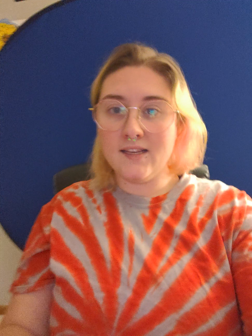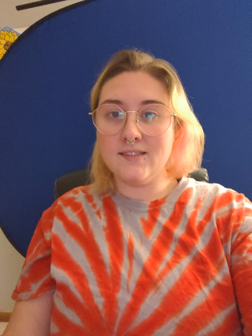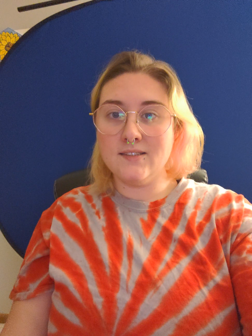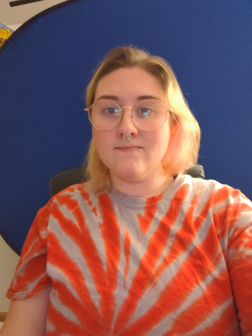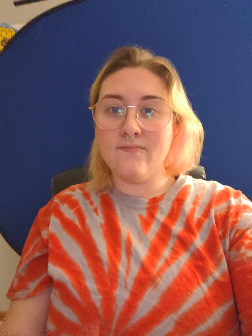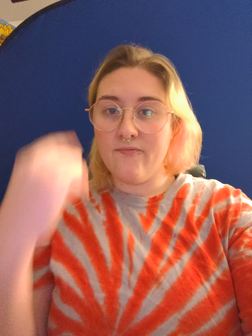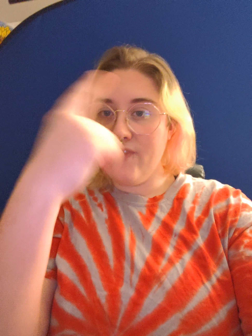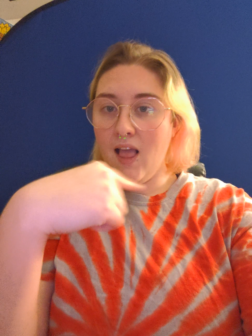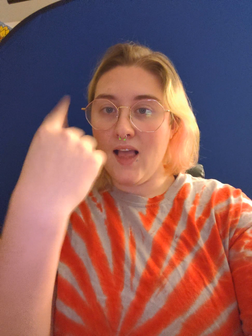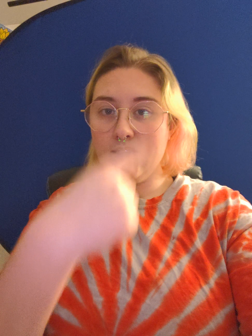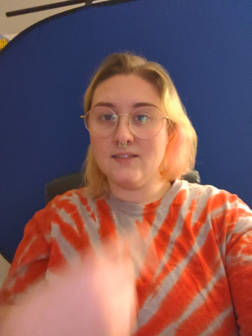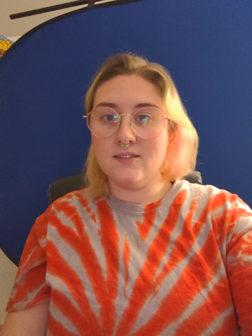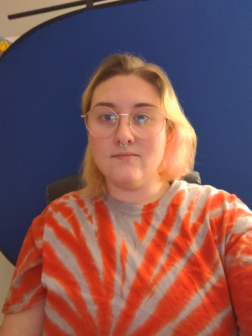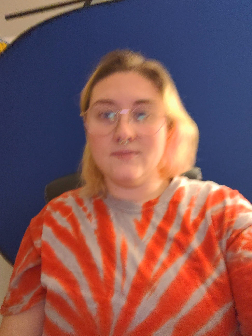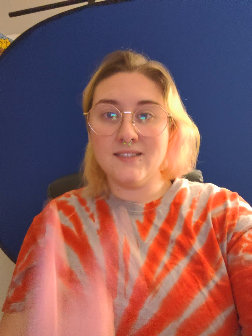face